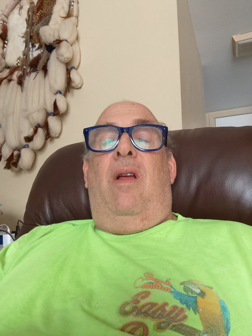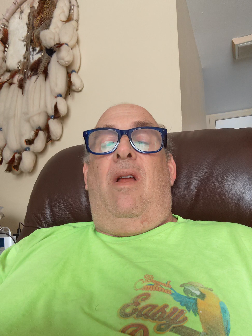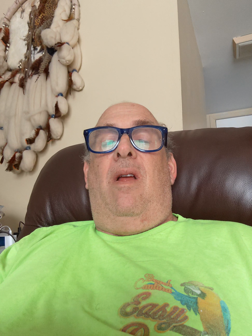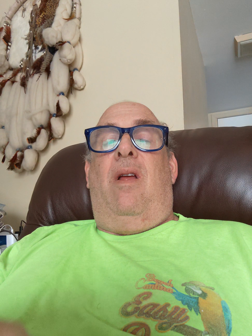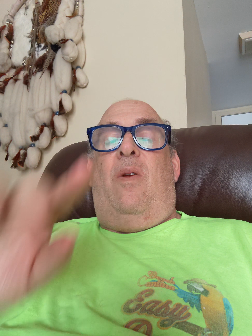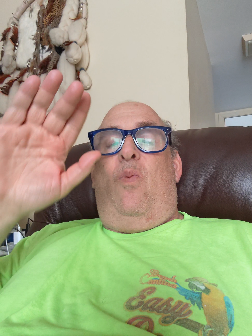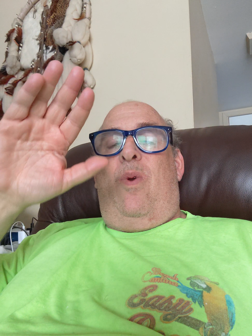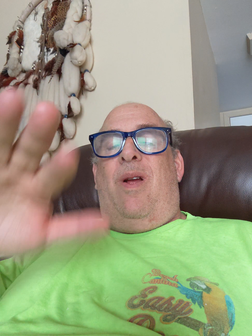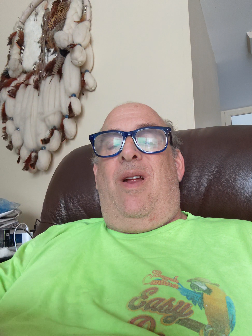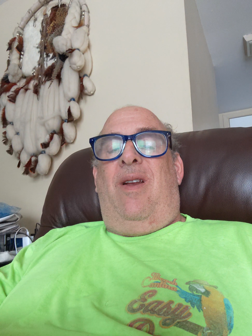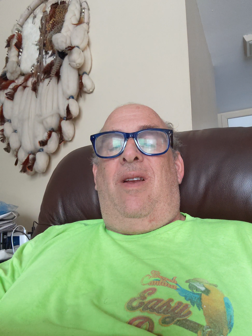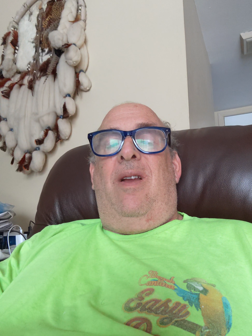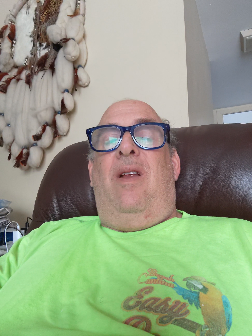rain